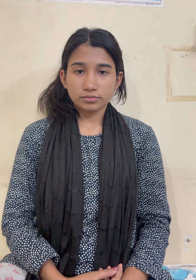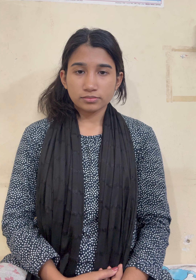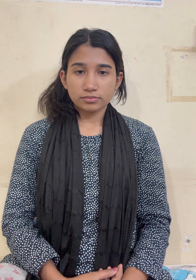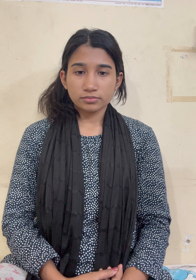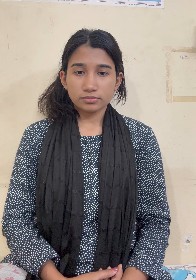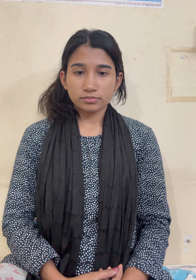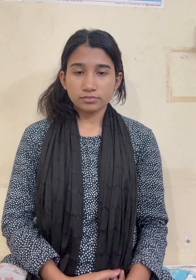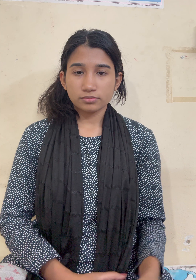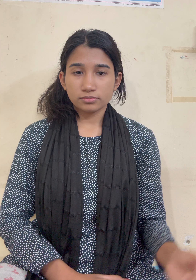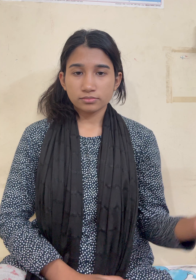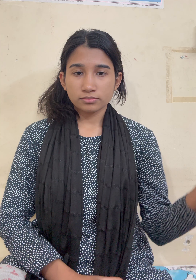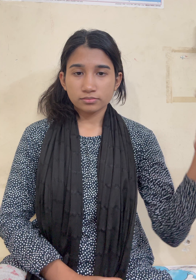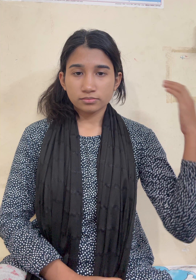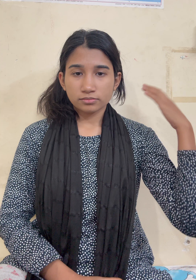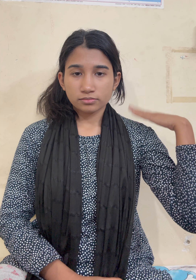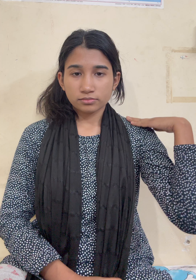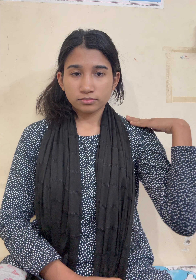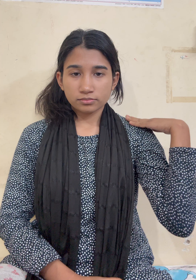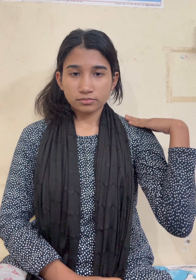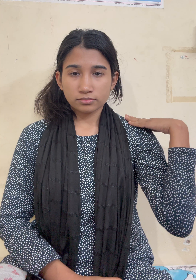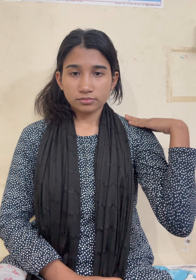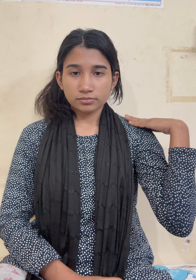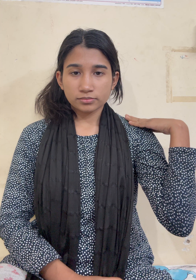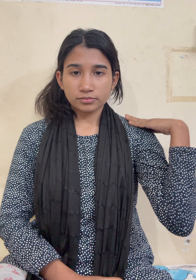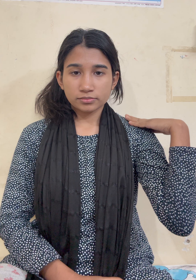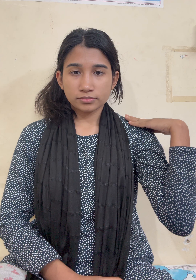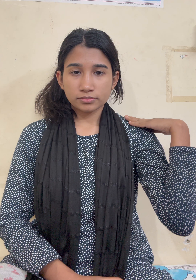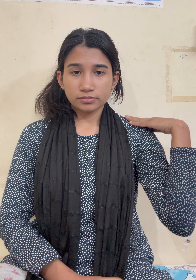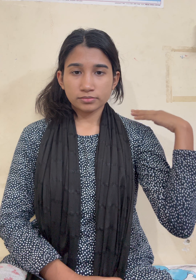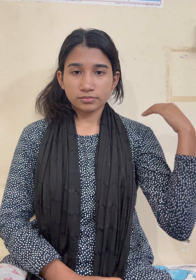কাঁধ